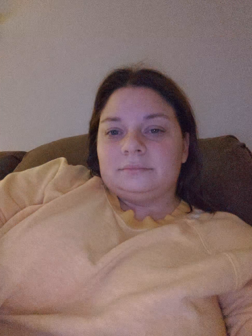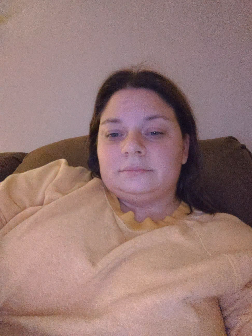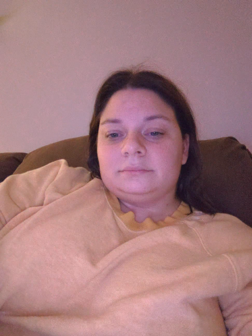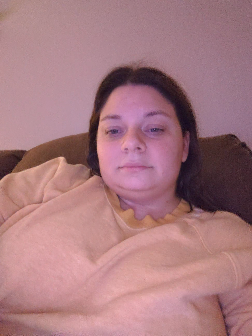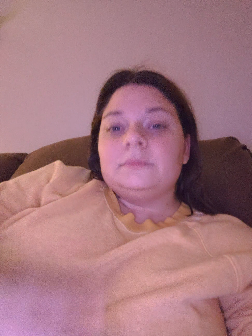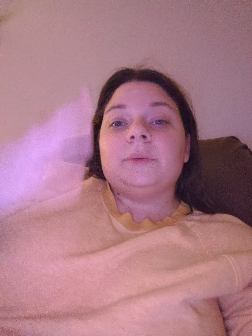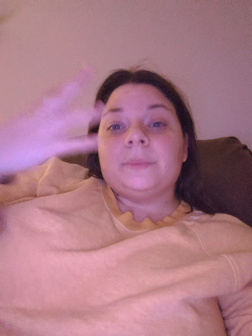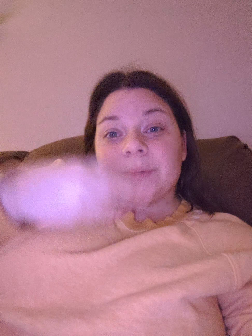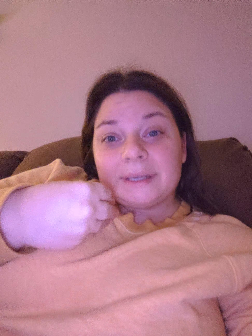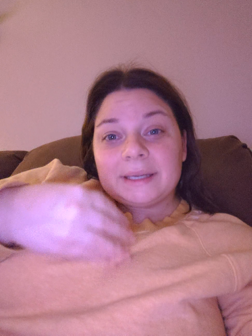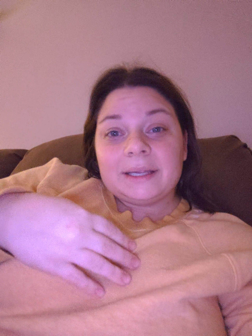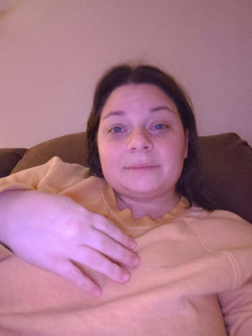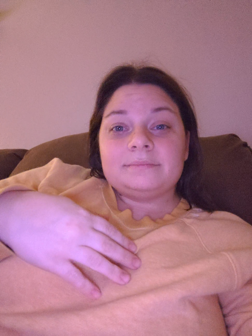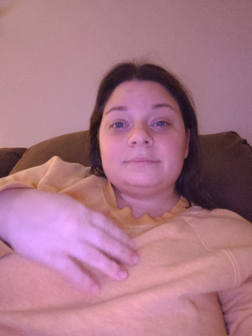pretty